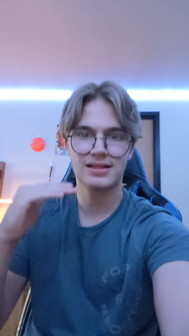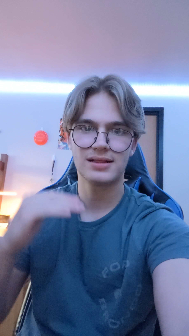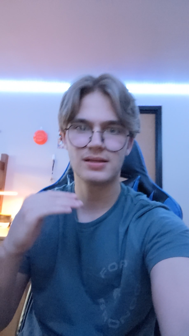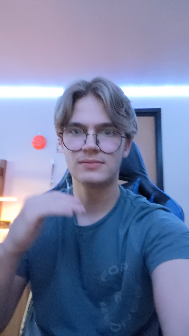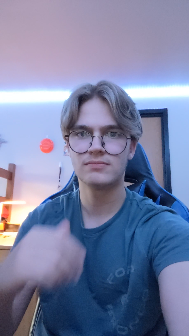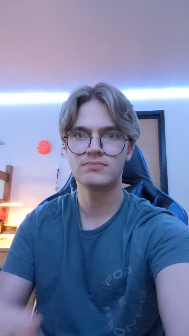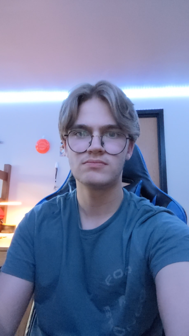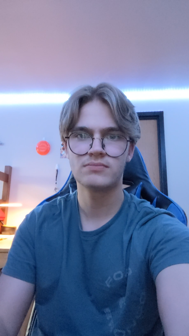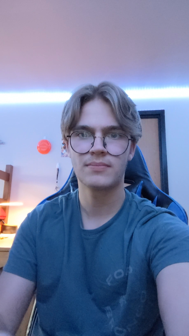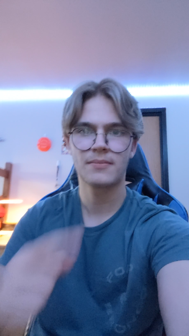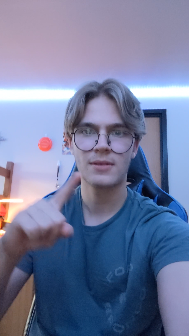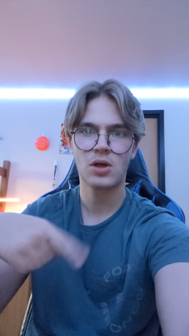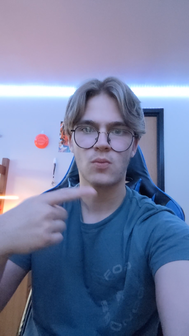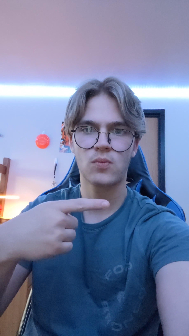about